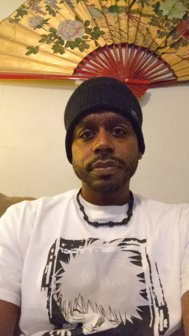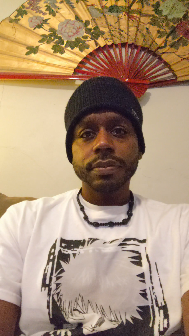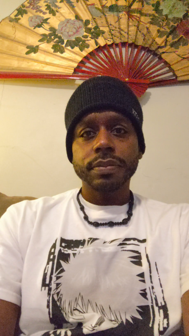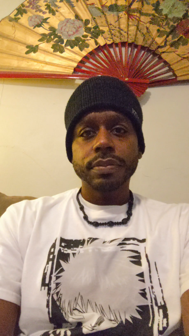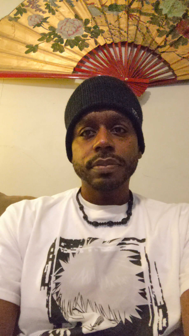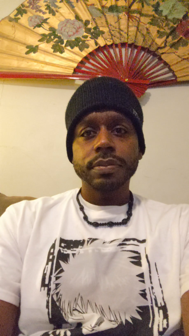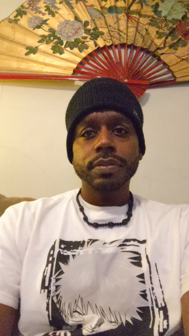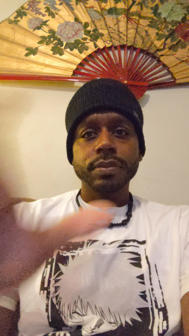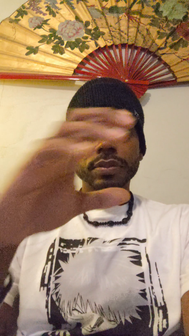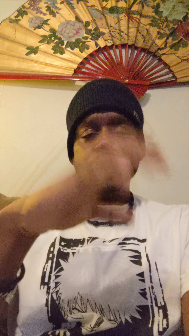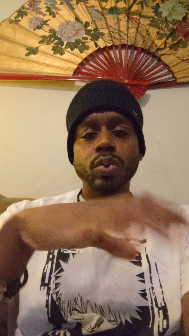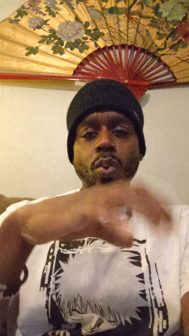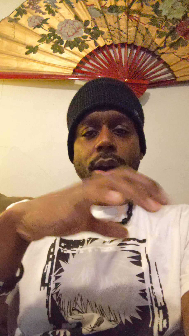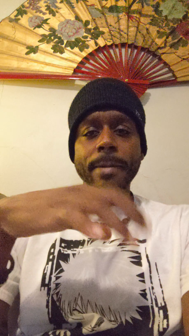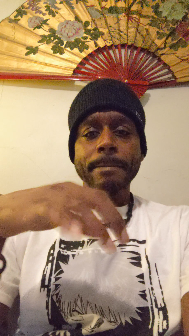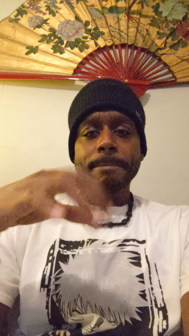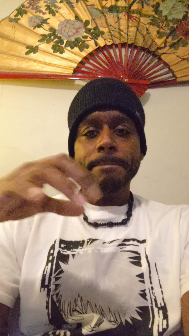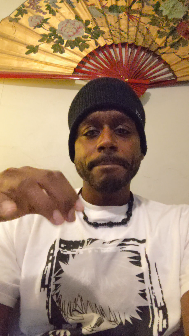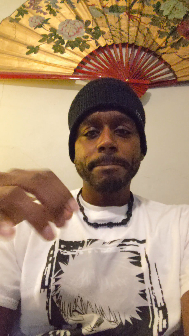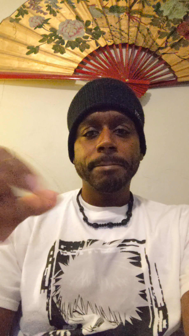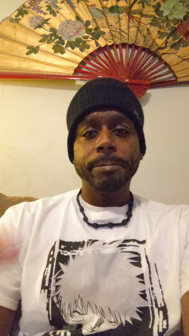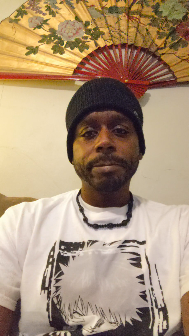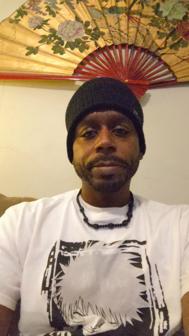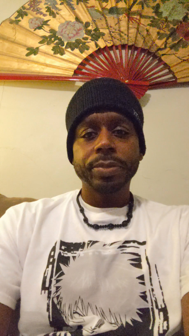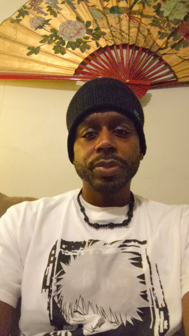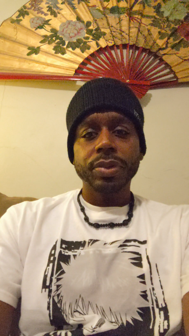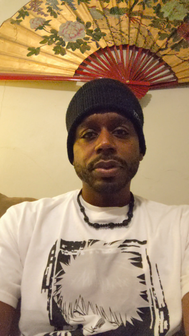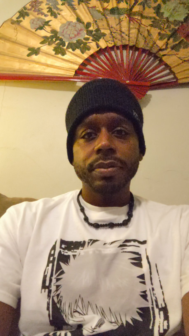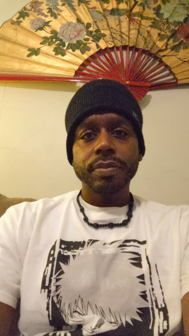grapes